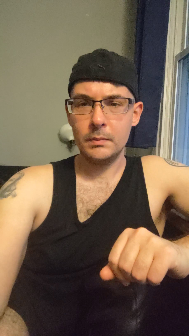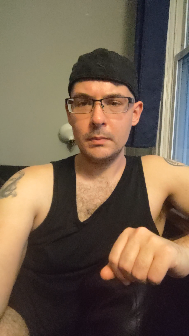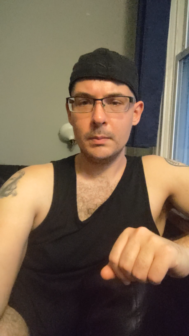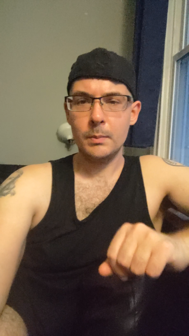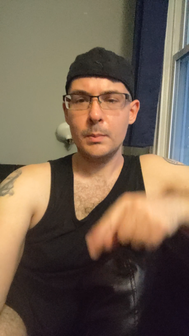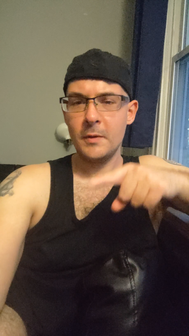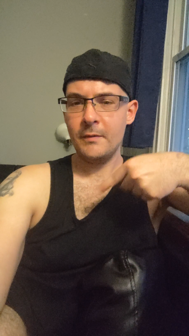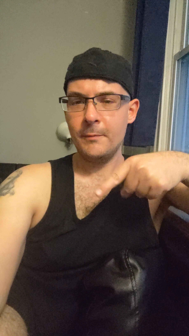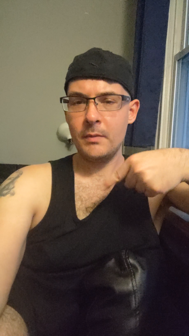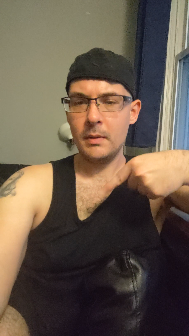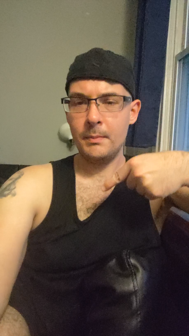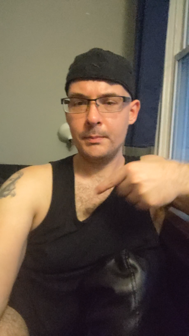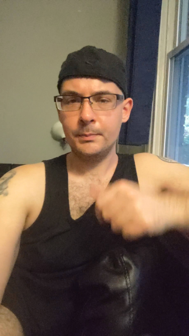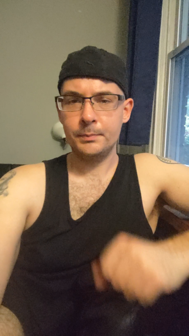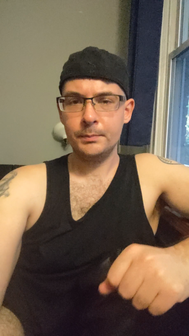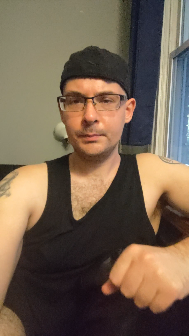flip-flop